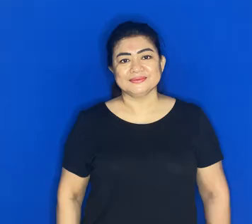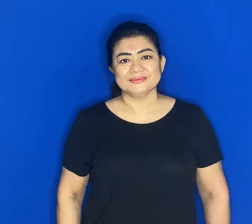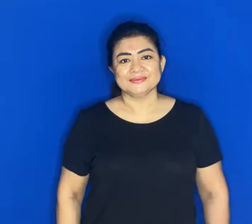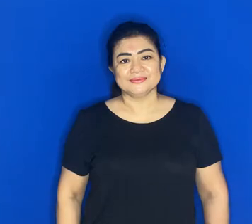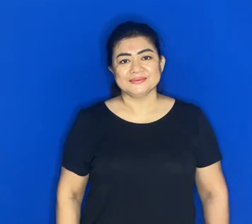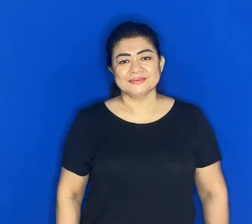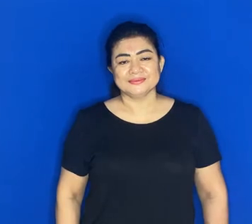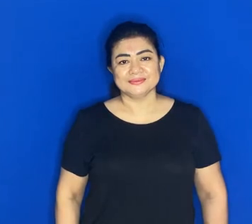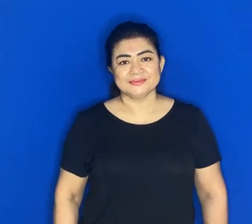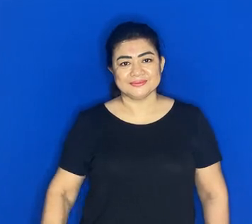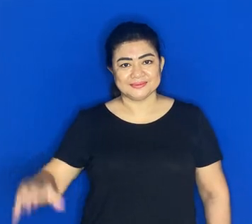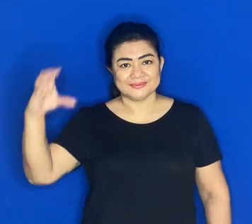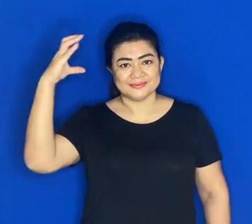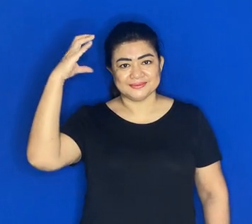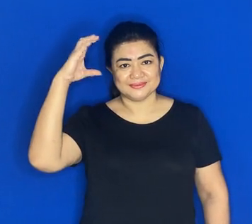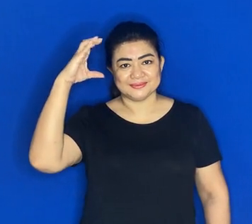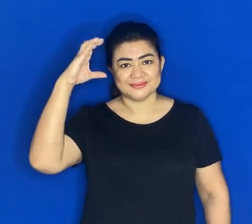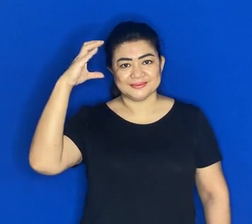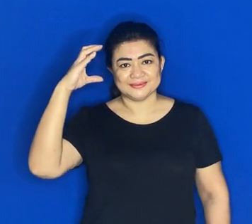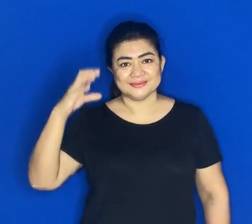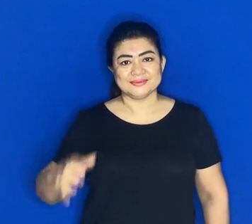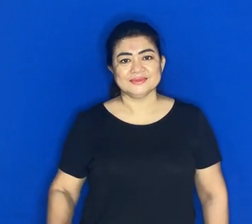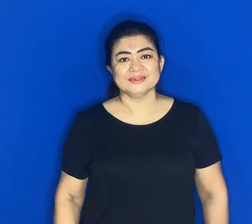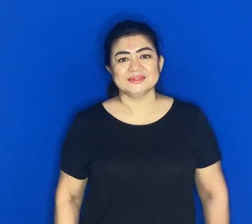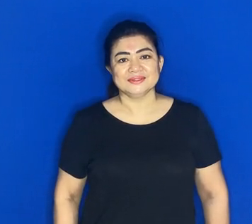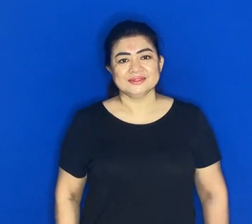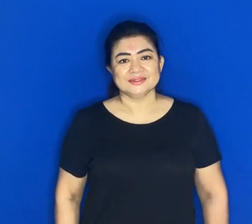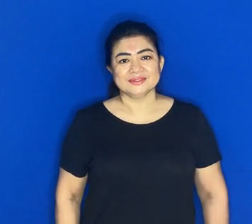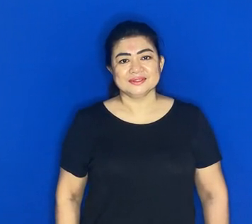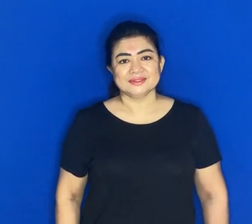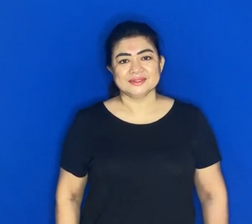cousin